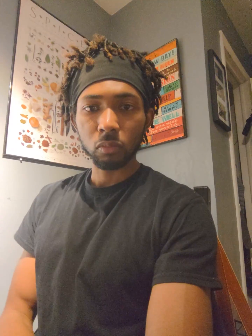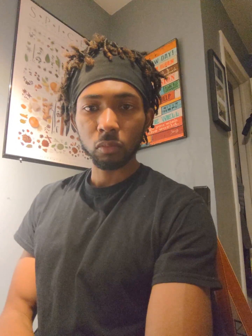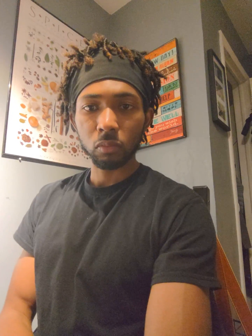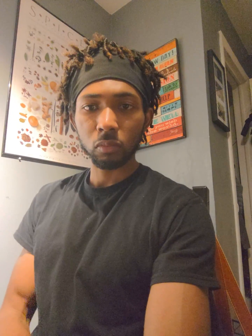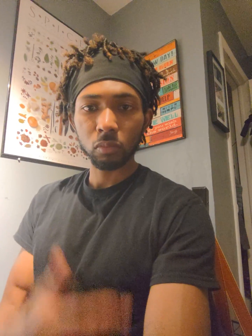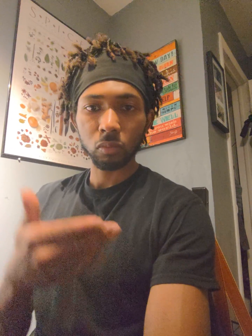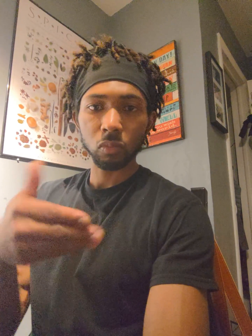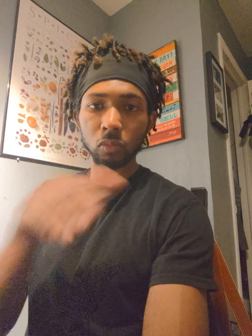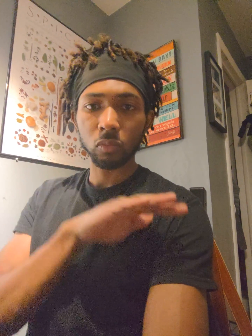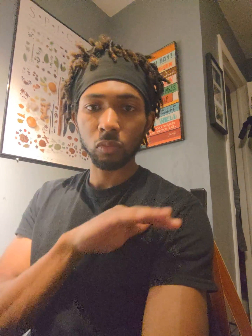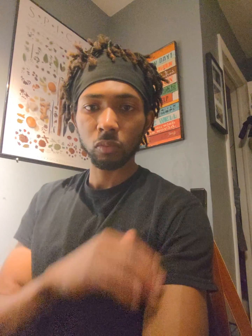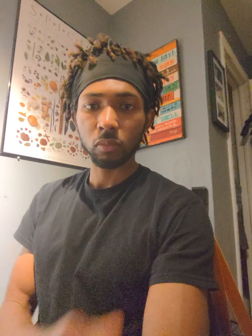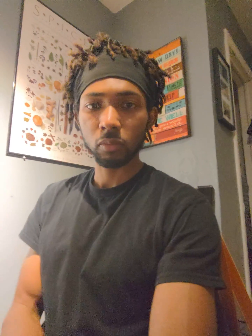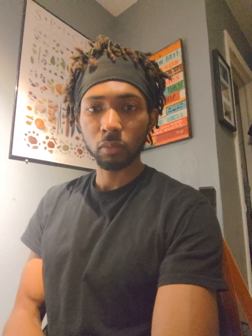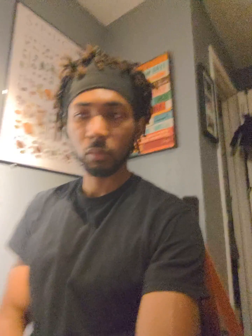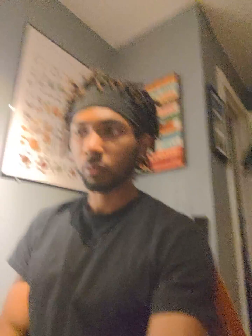cover